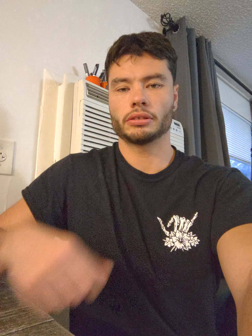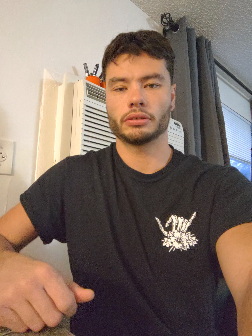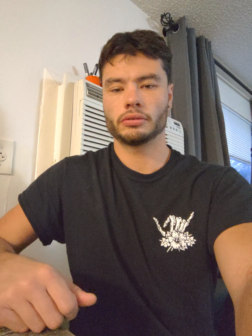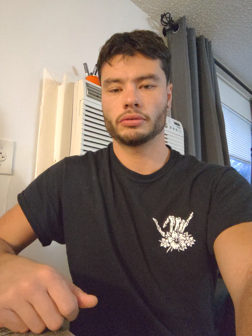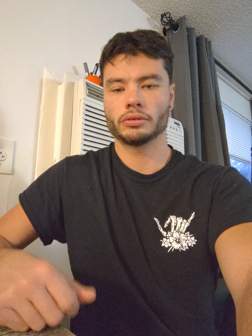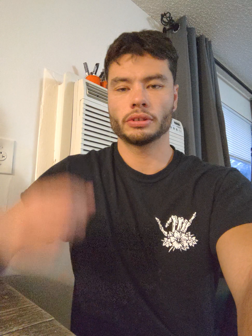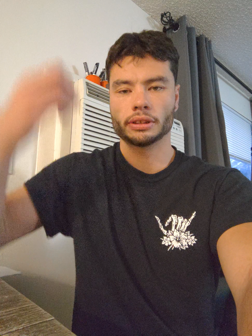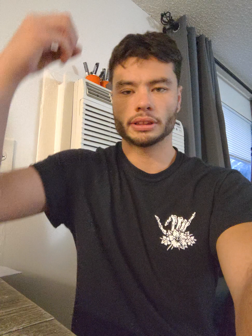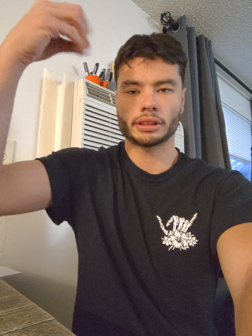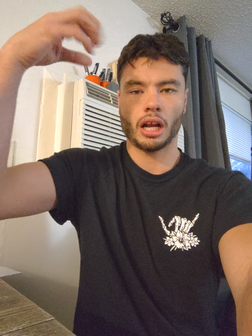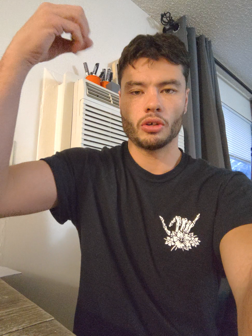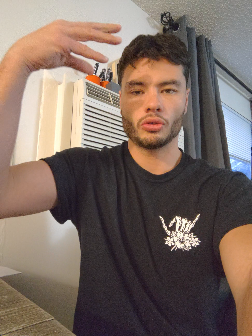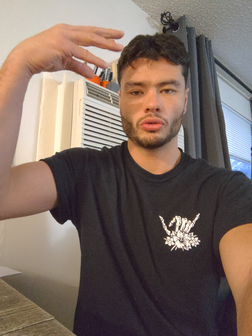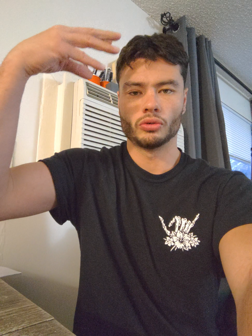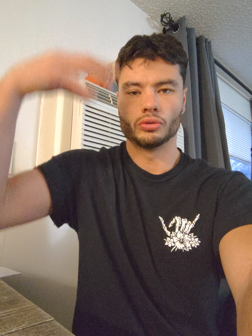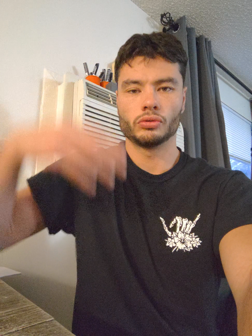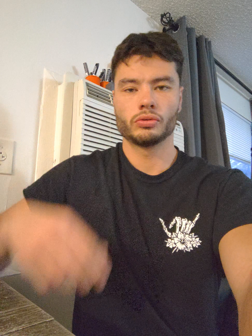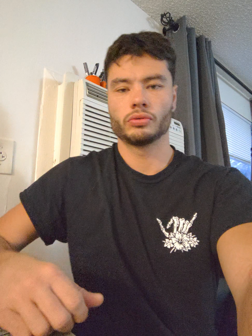shower